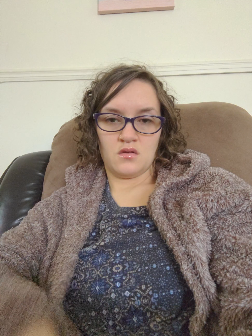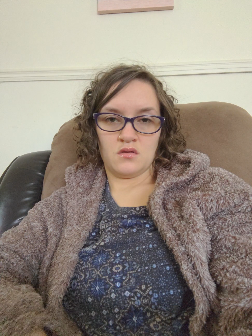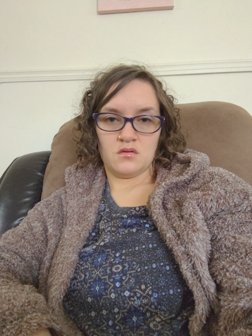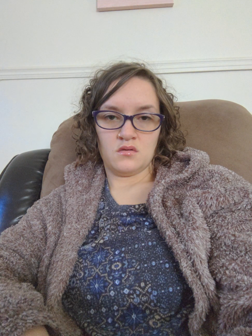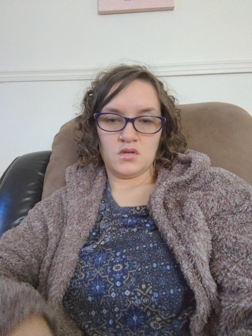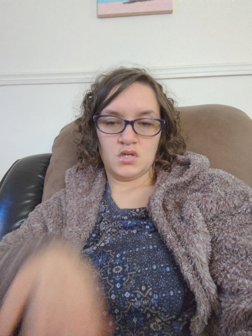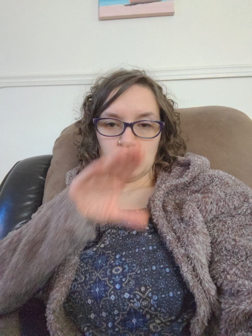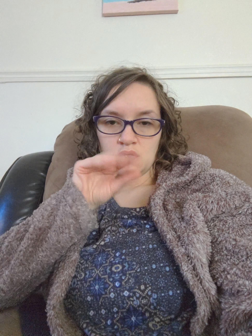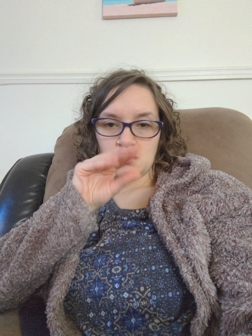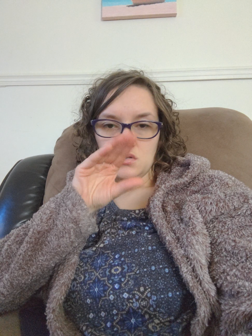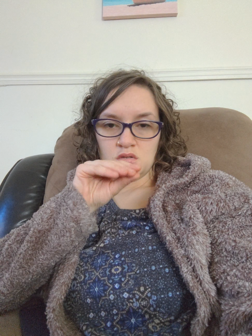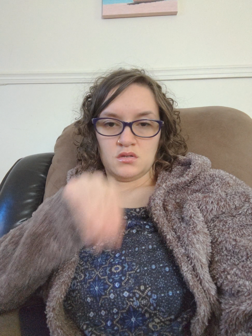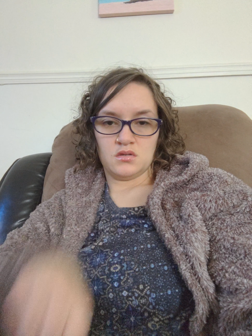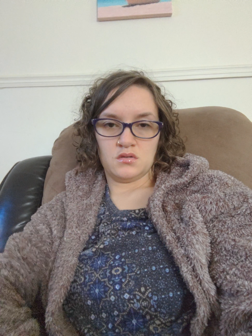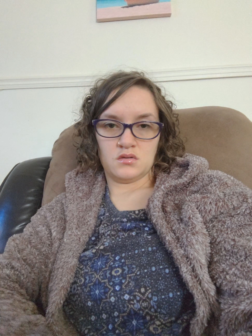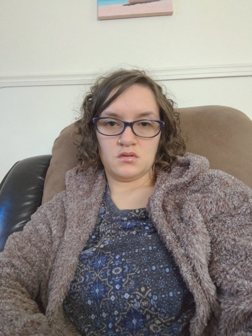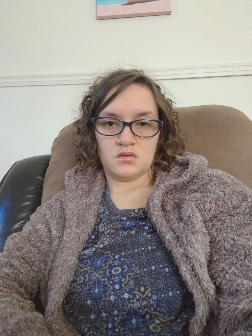goose